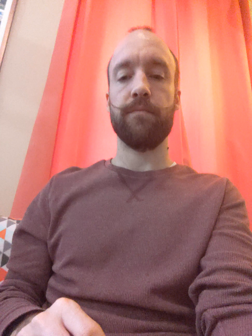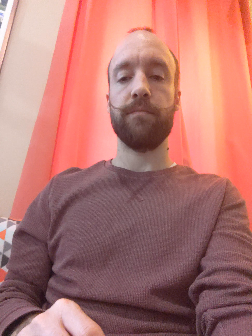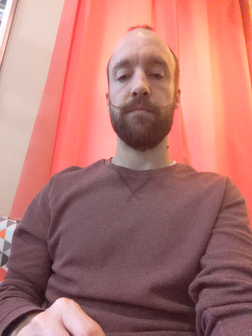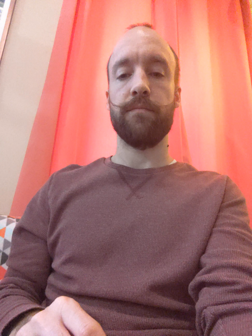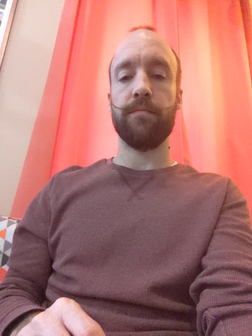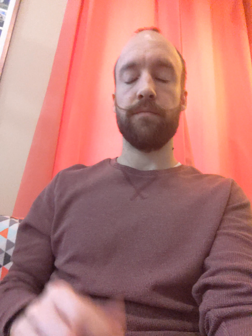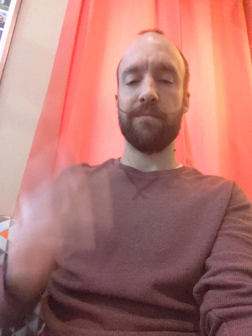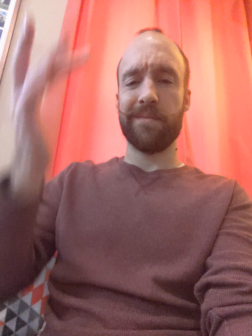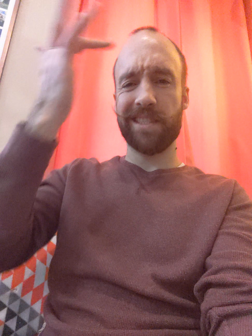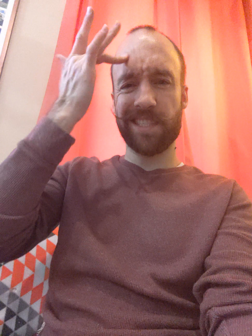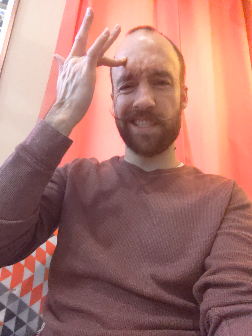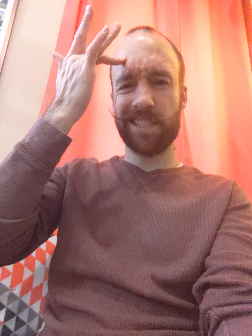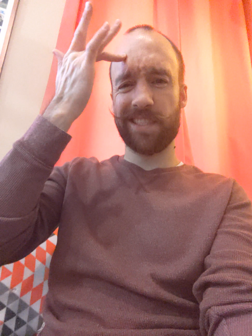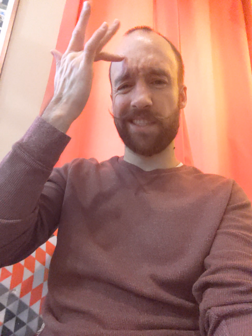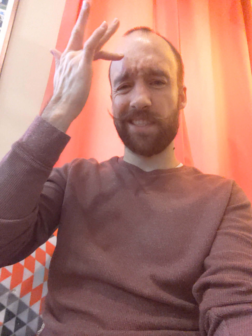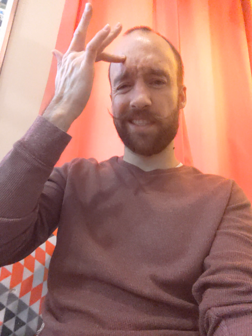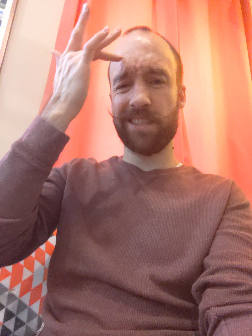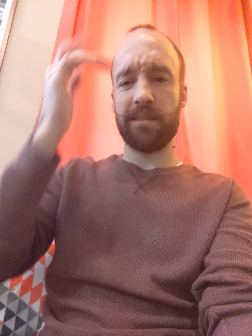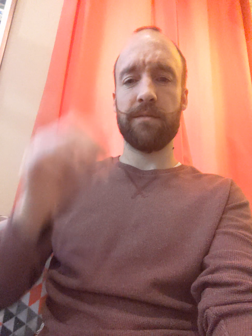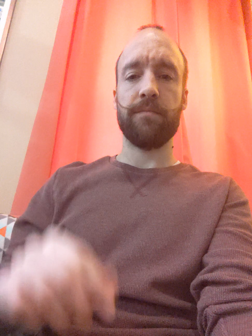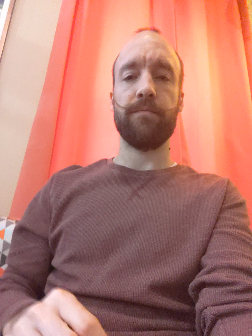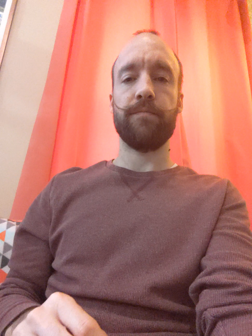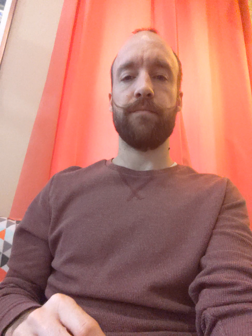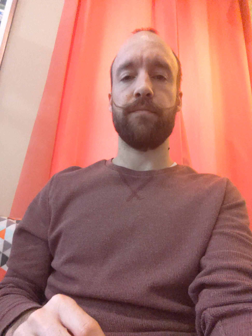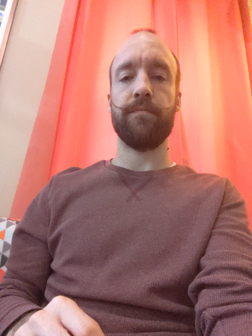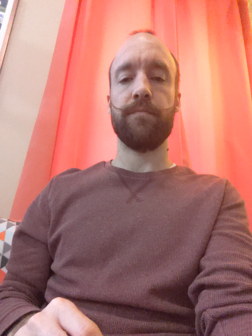sick